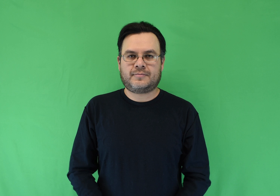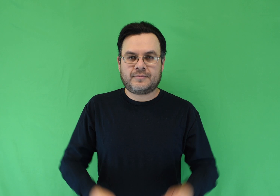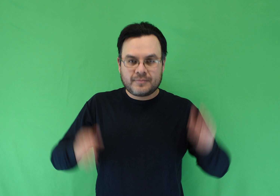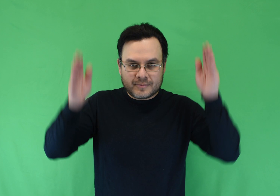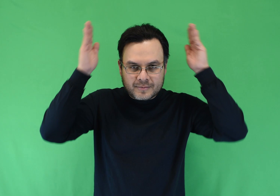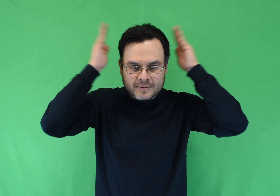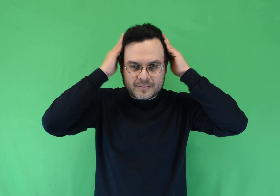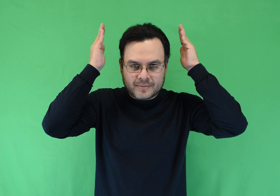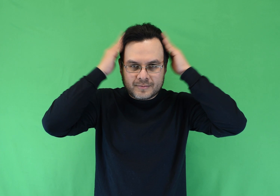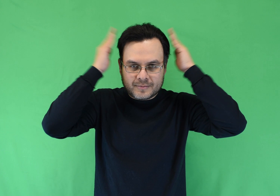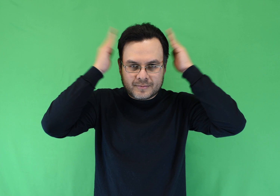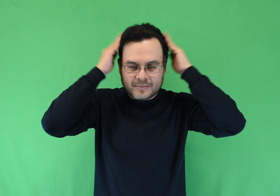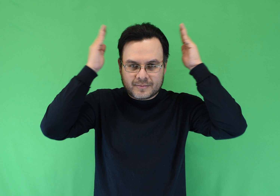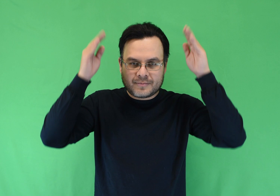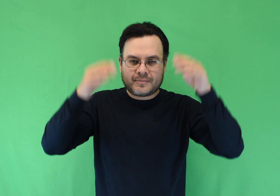cabeza